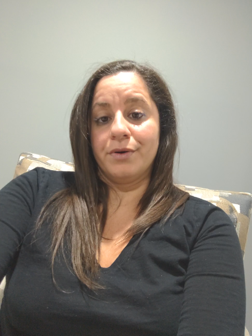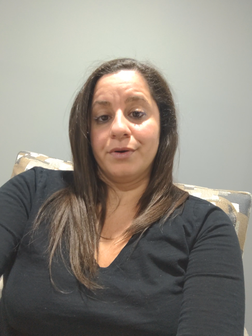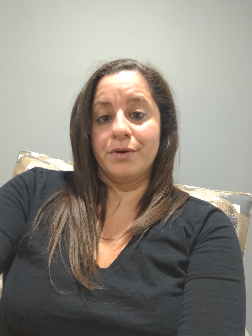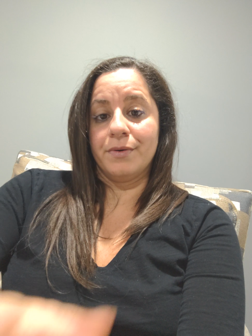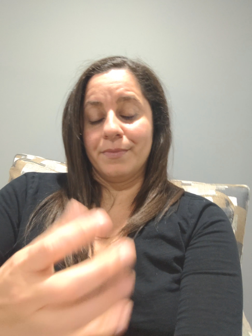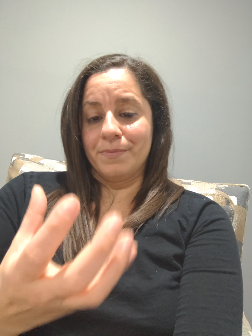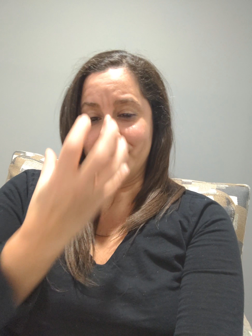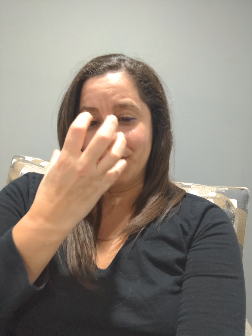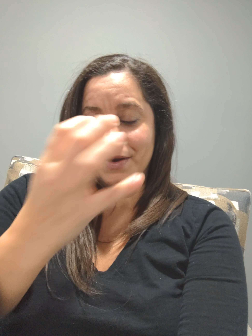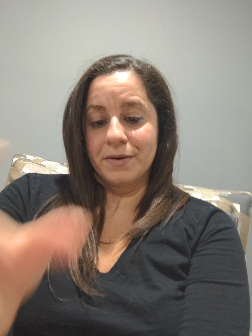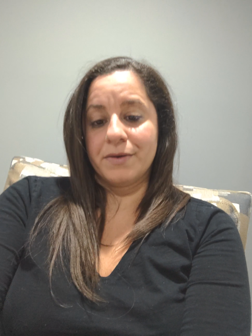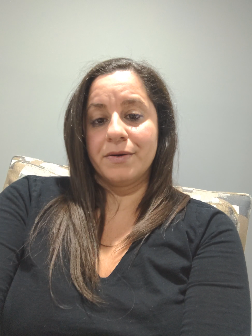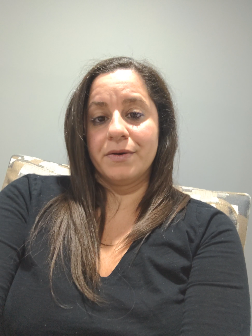mad